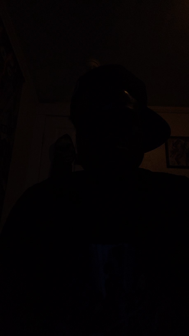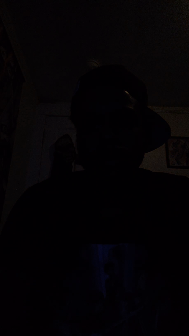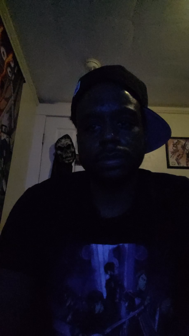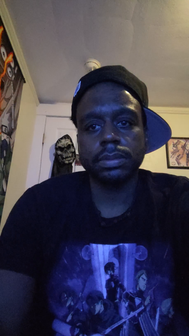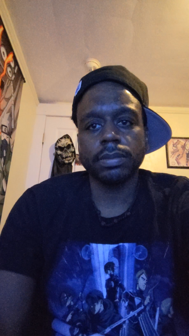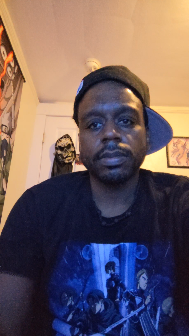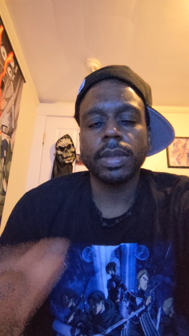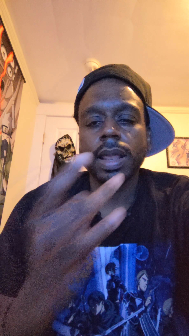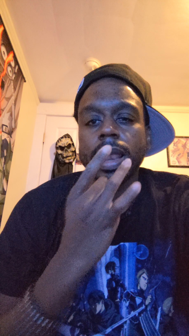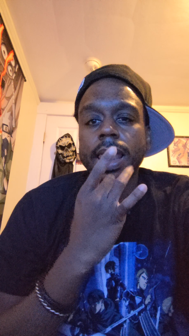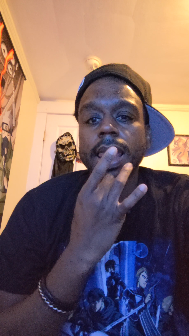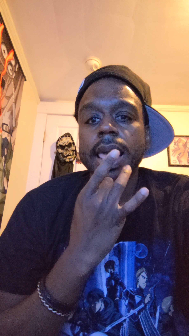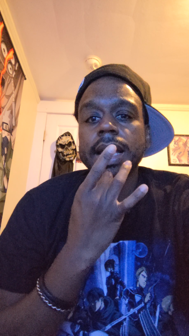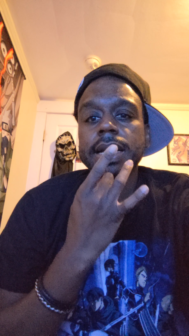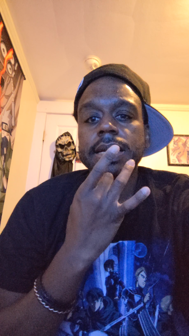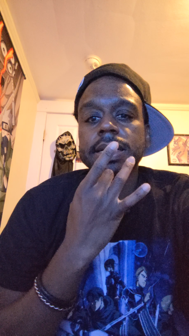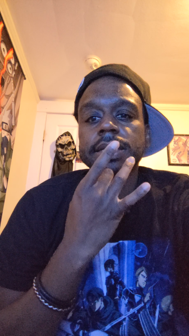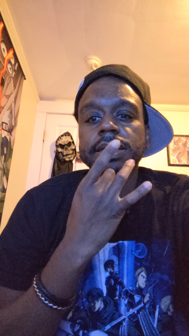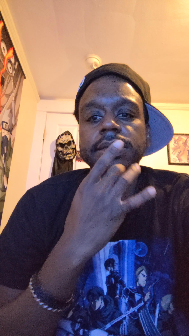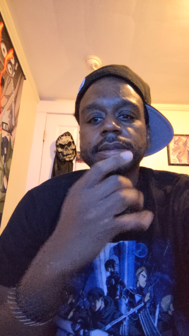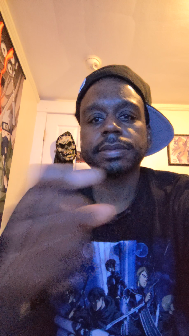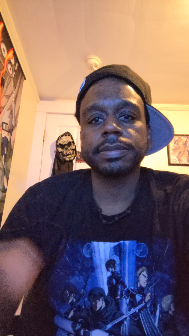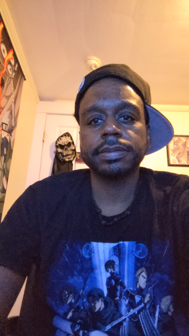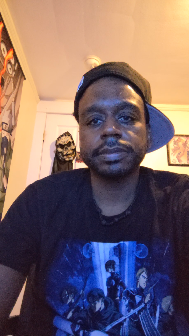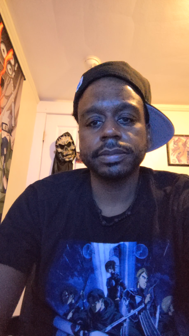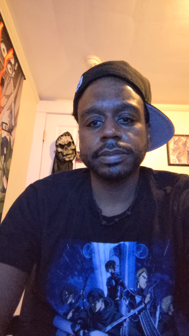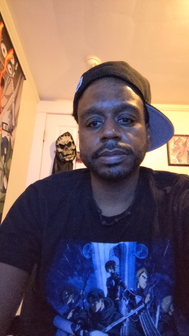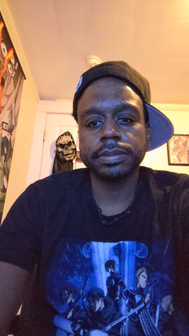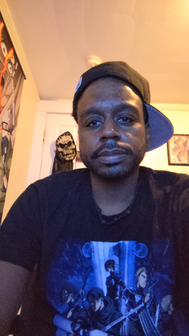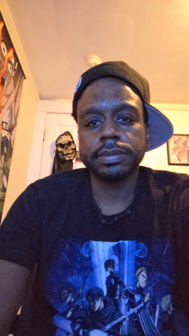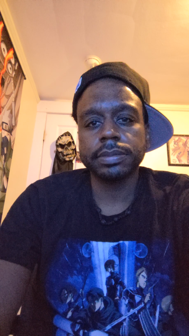light bulb